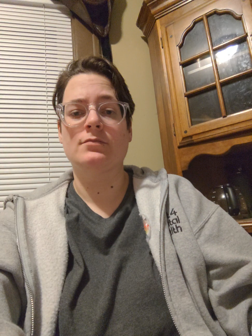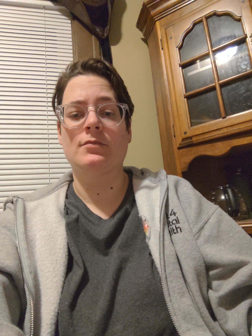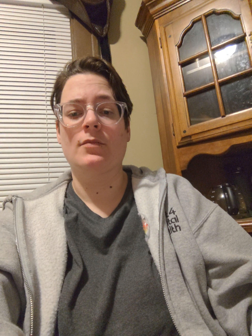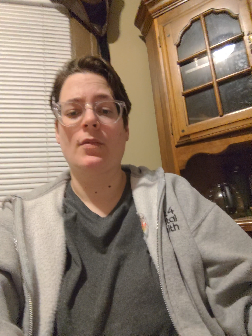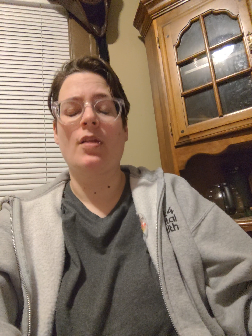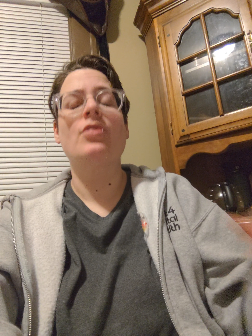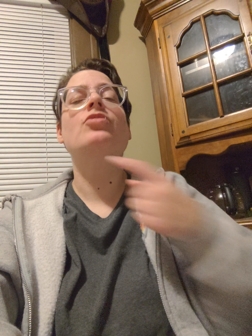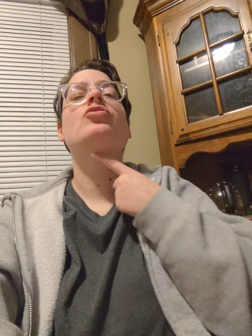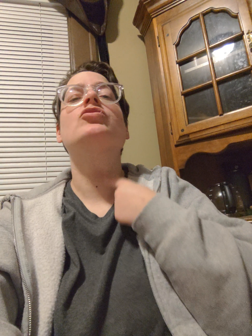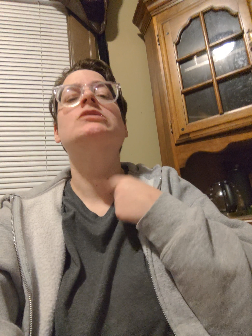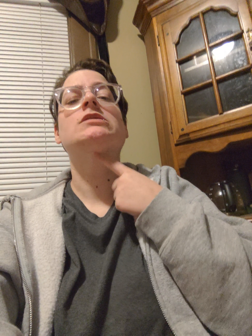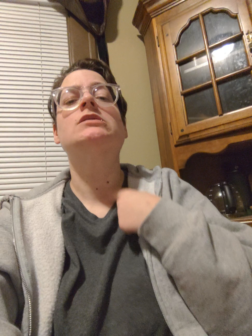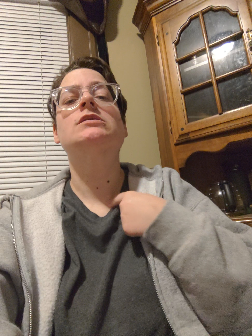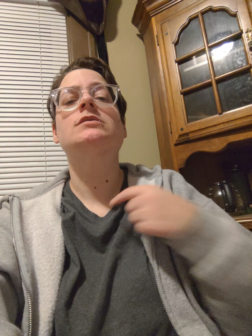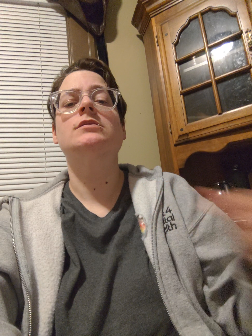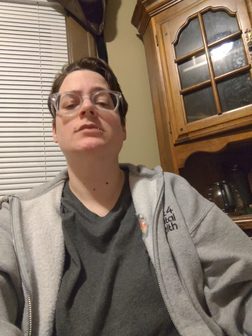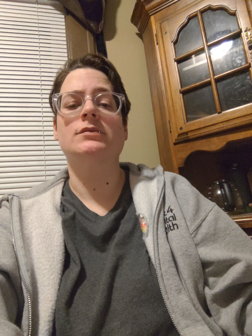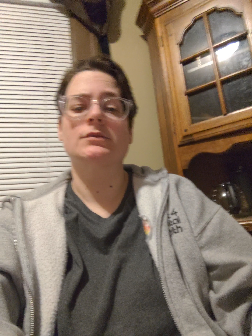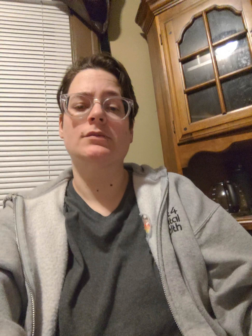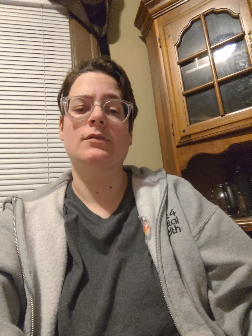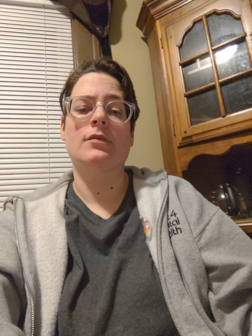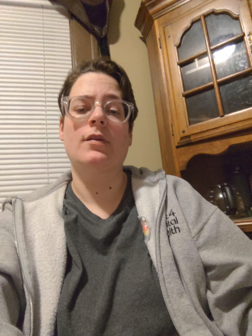thirsty